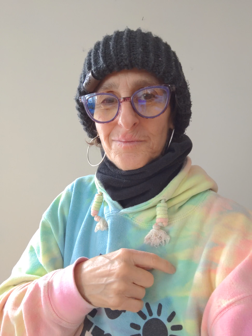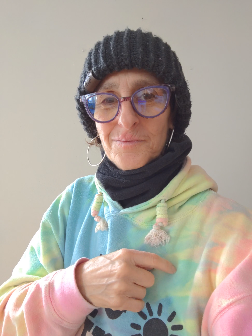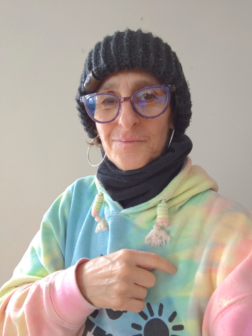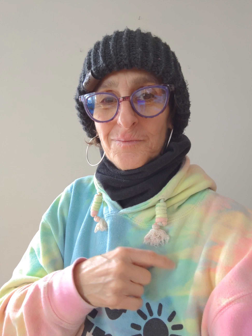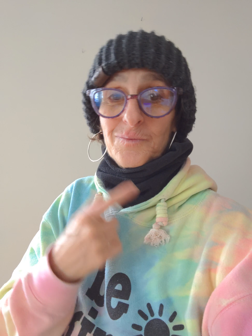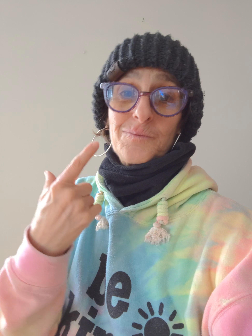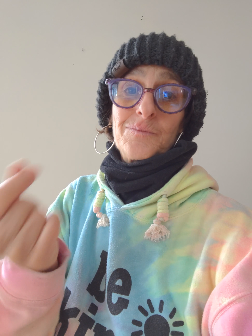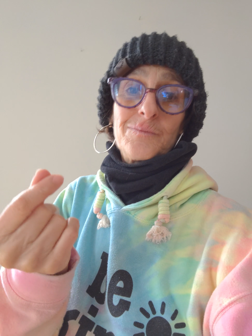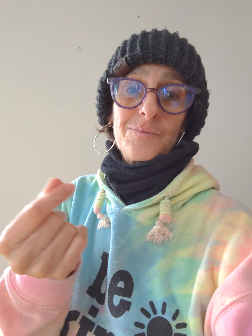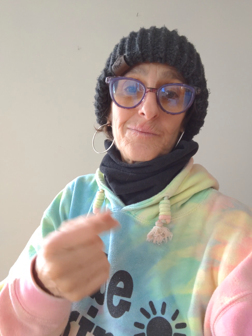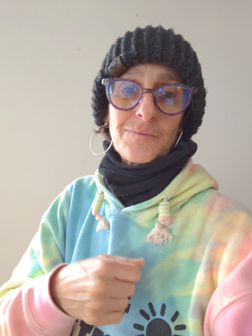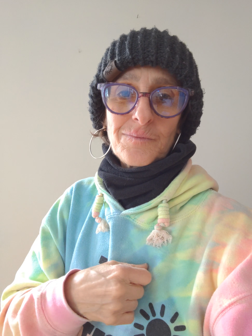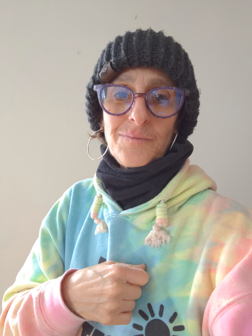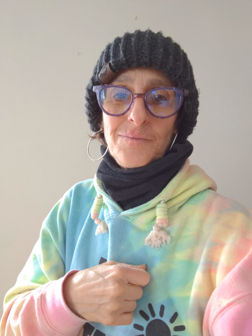go